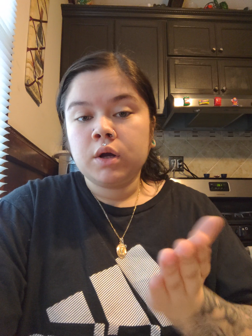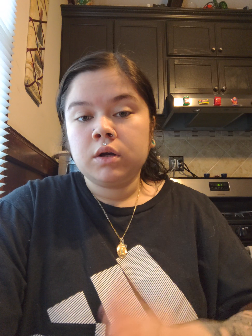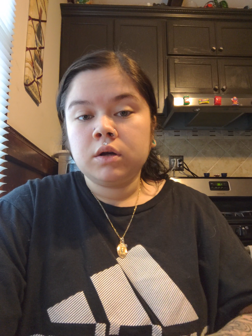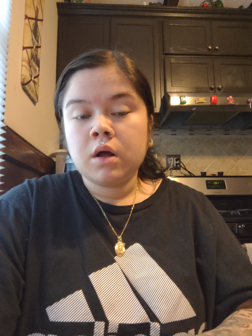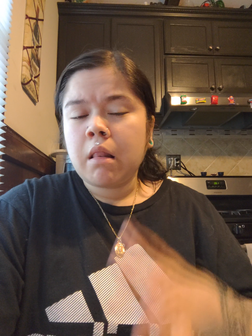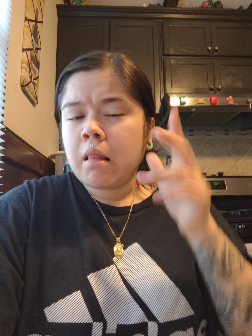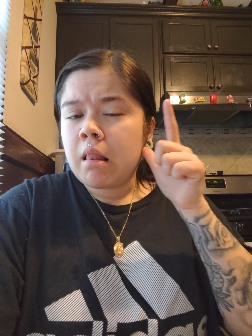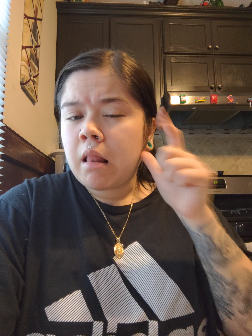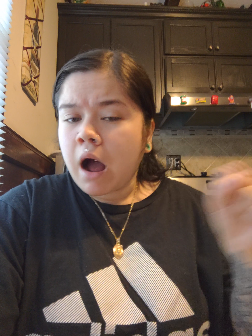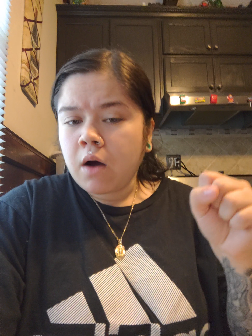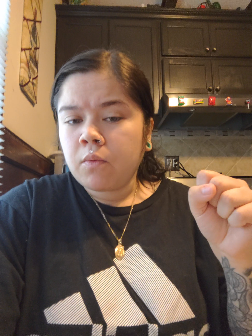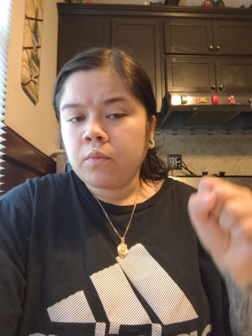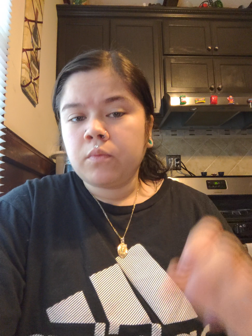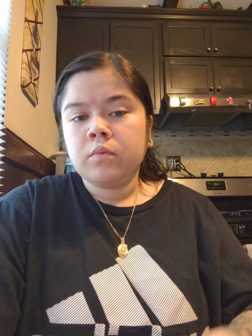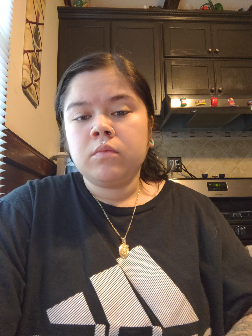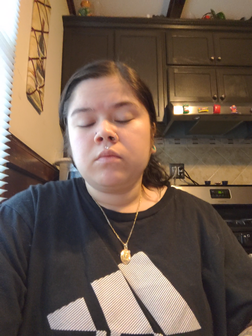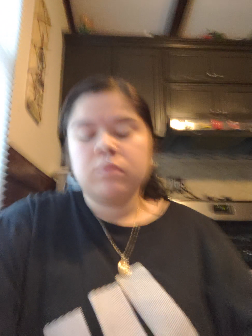loud